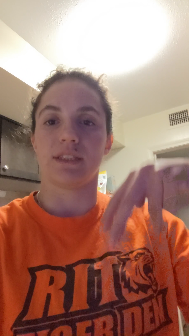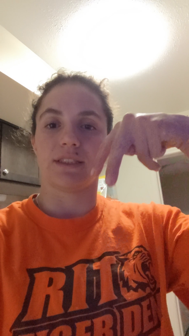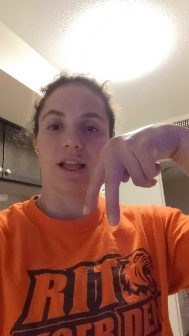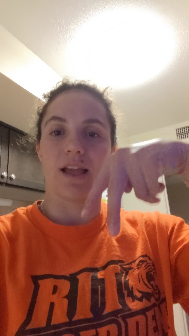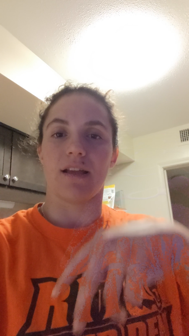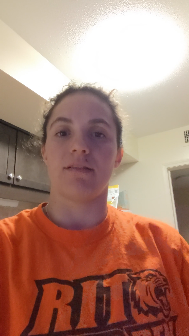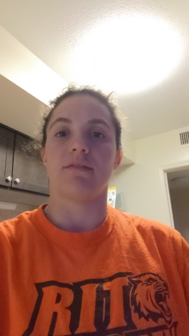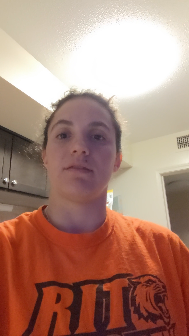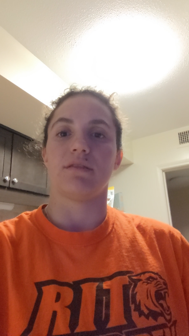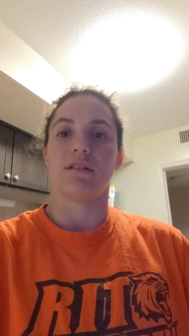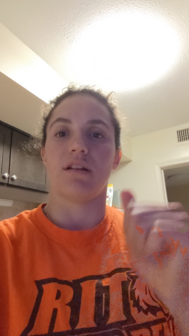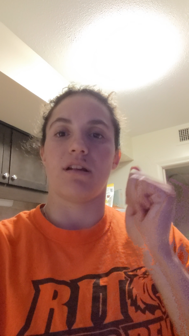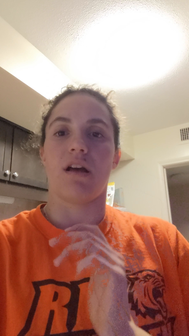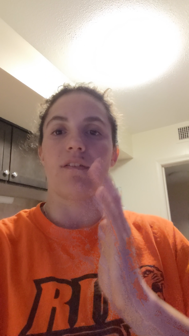gloves